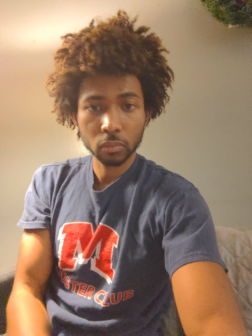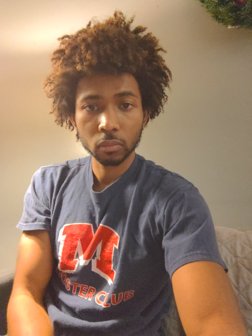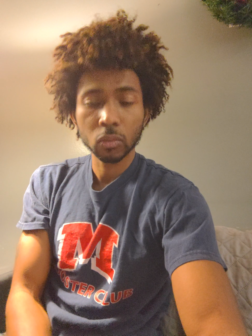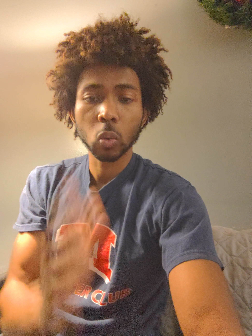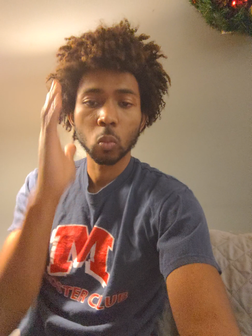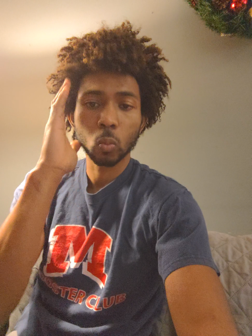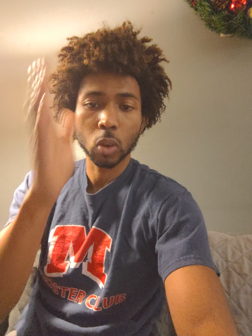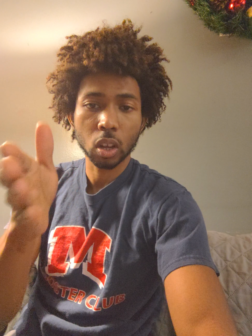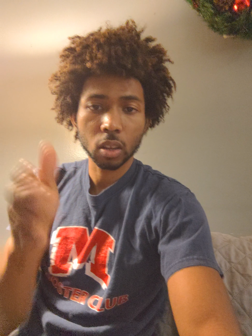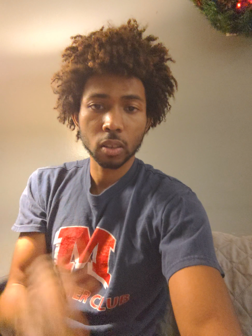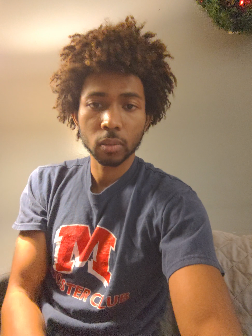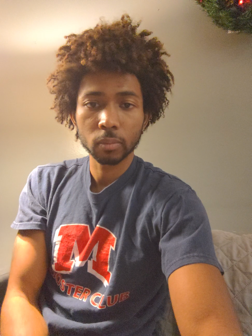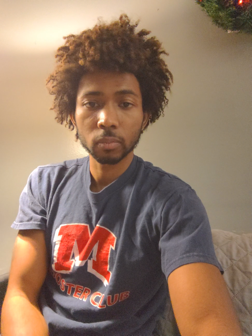will